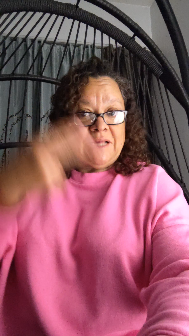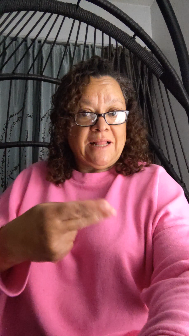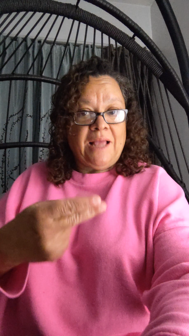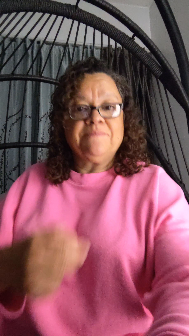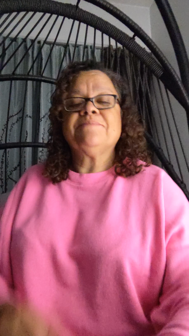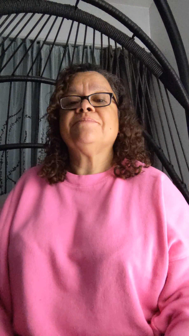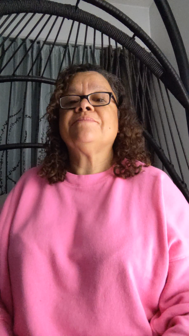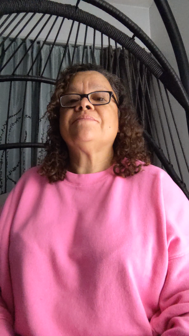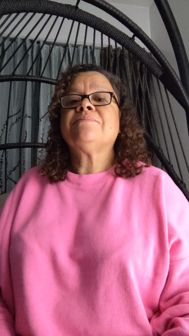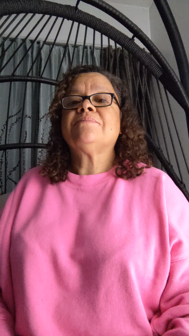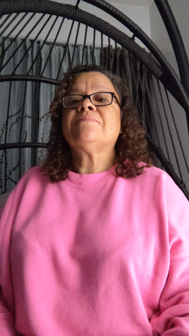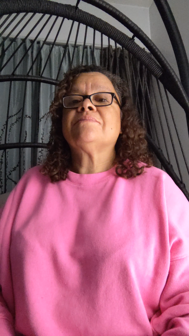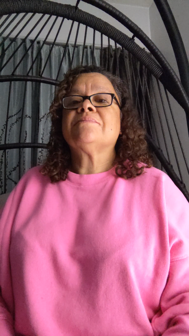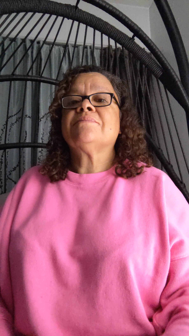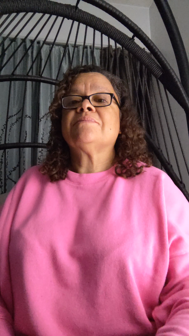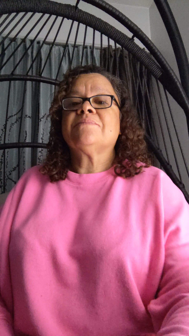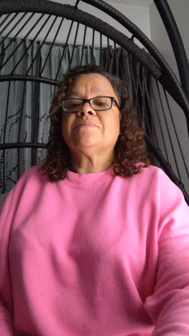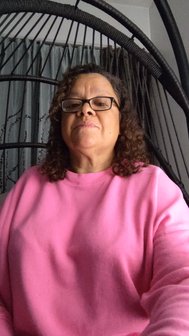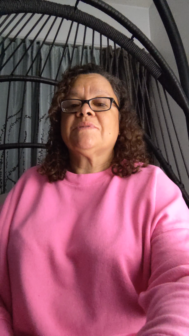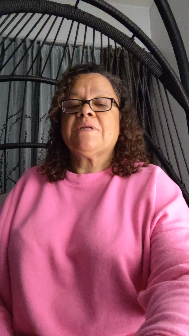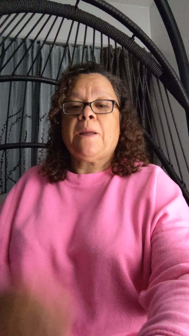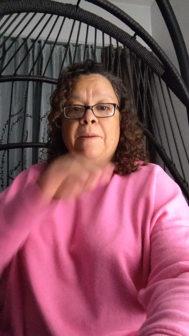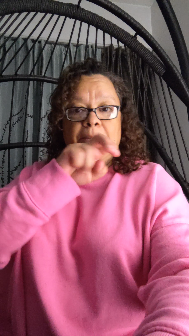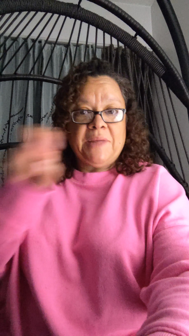bench